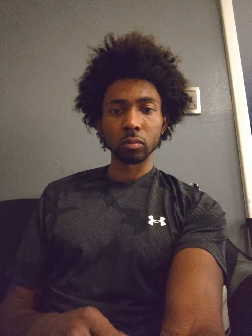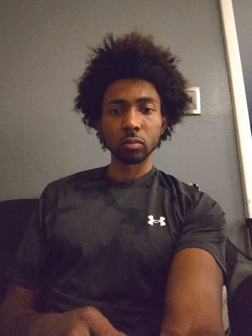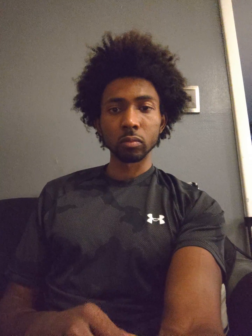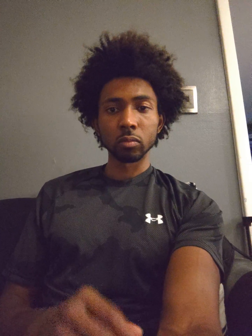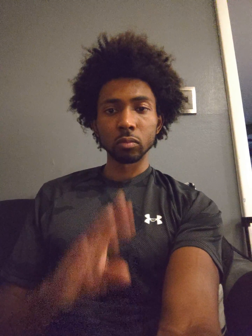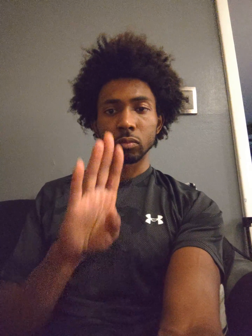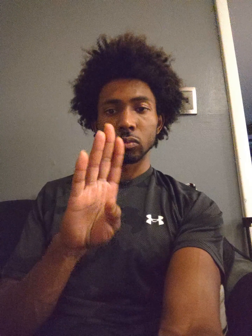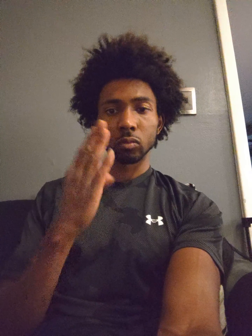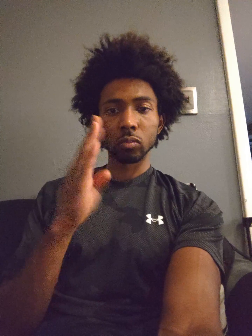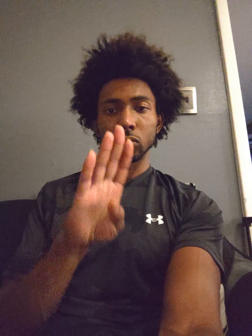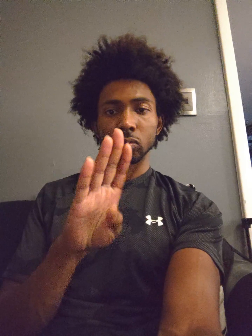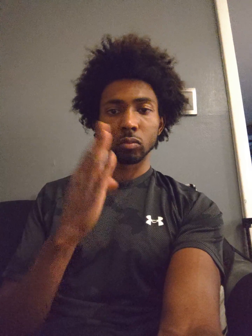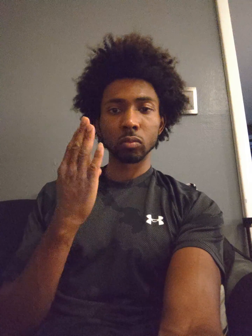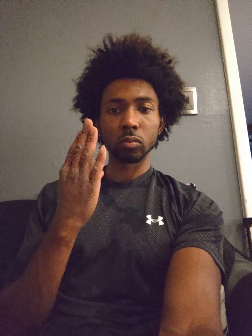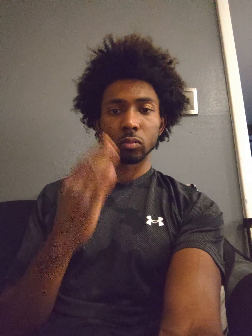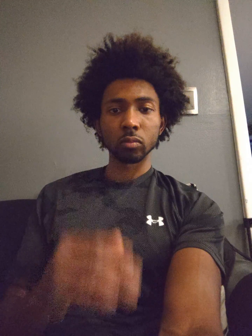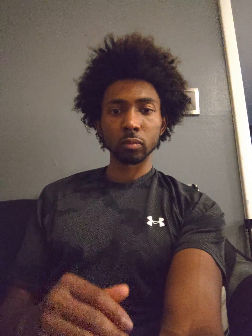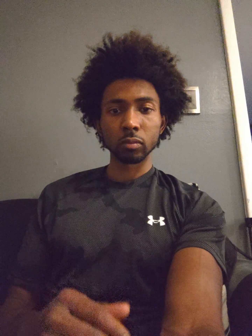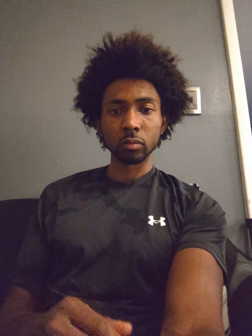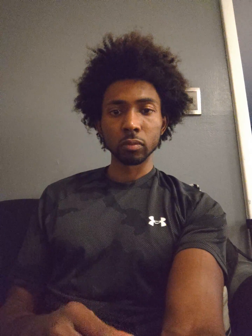door